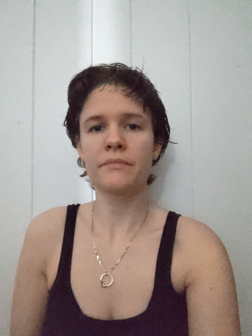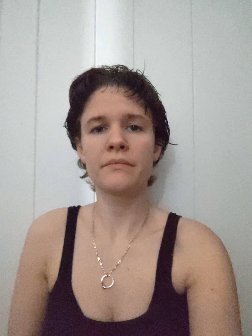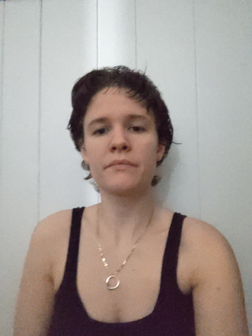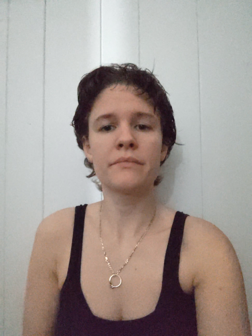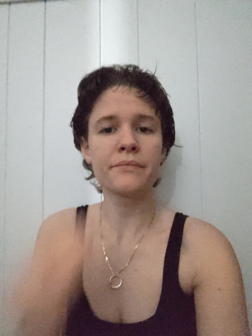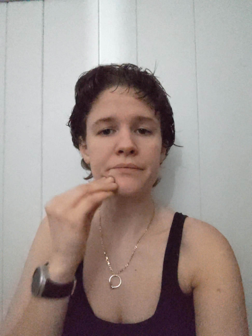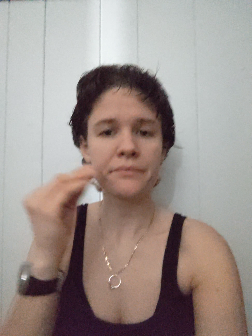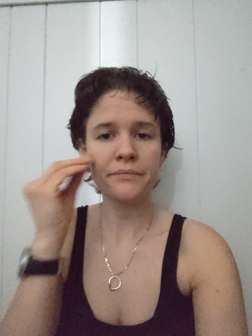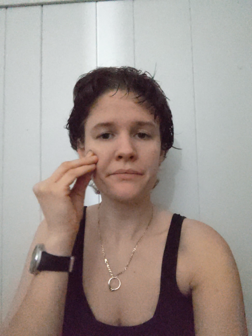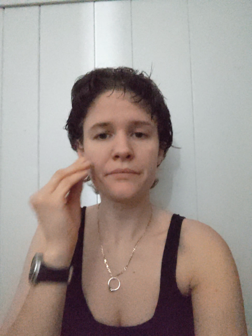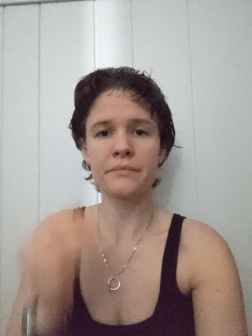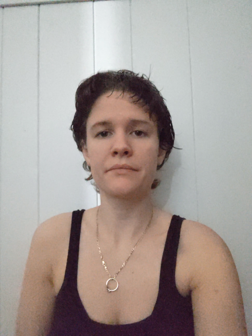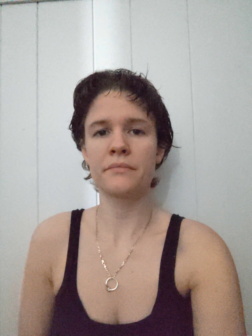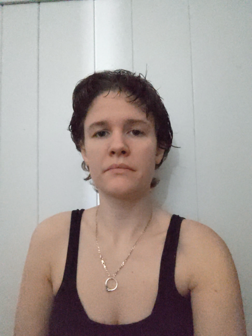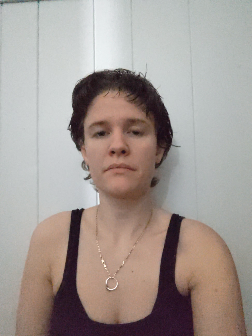home